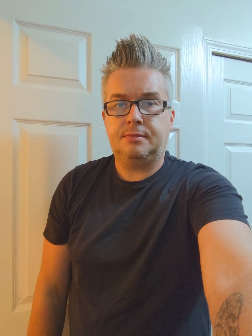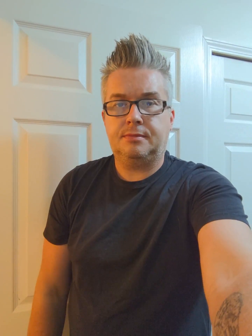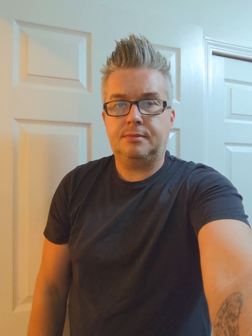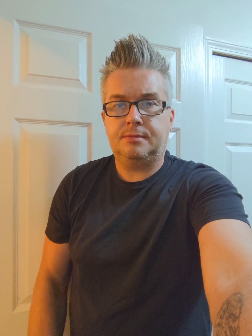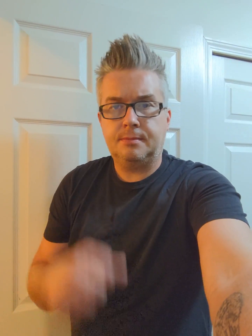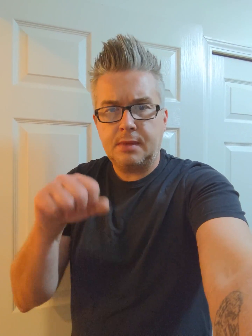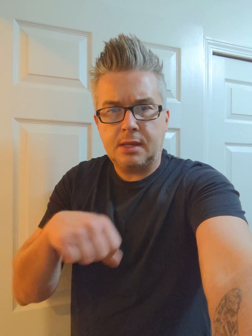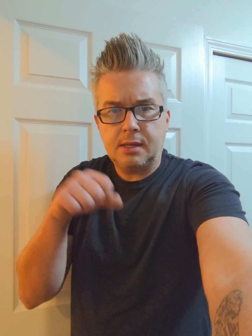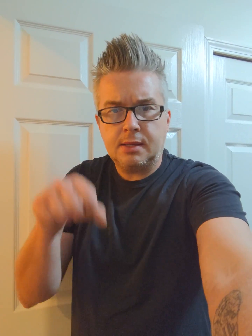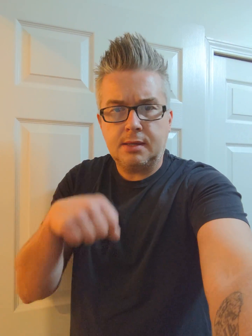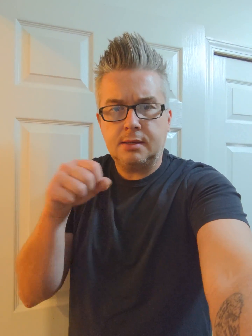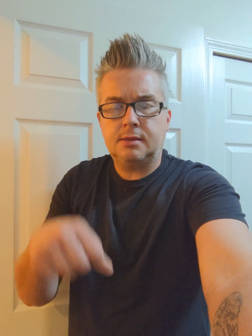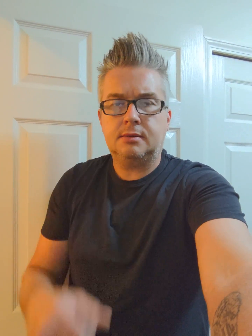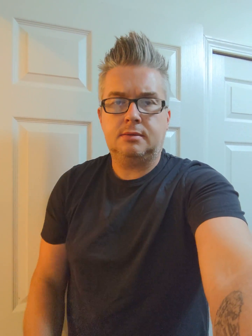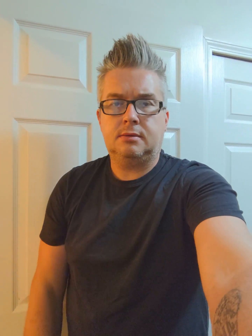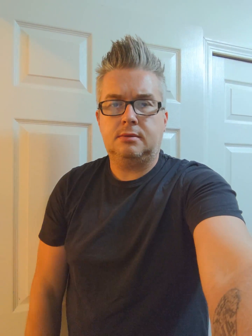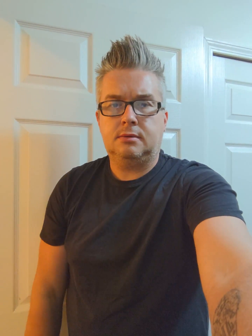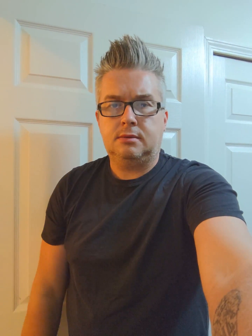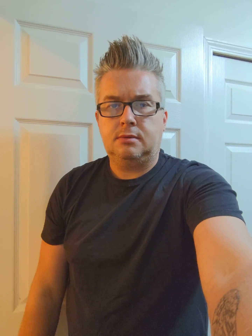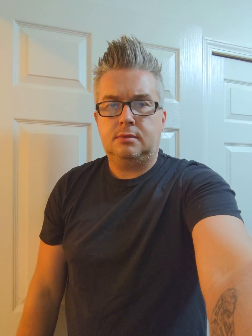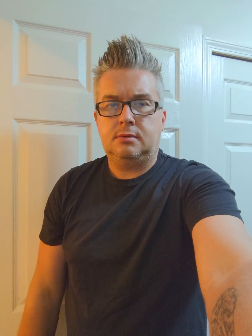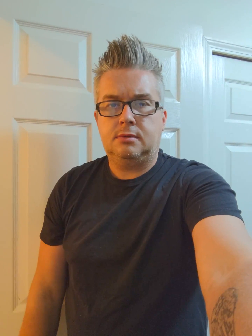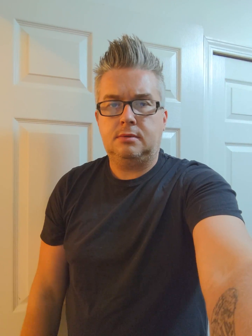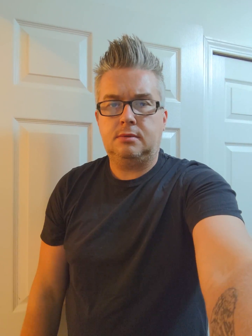bicycle